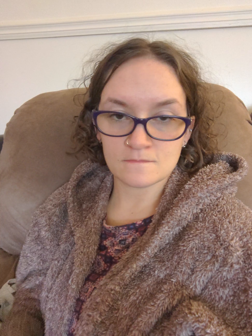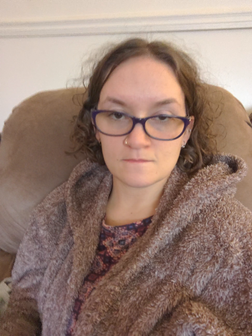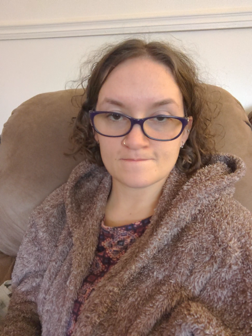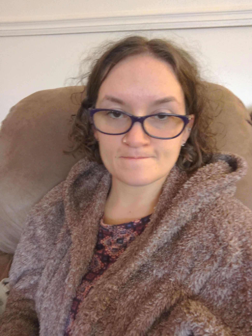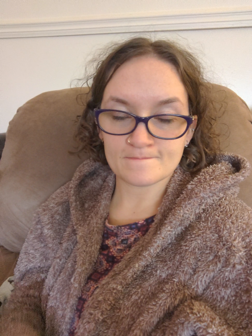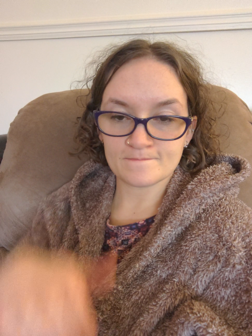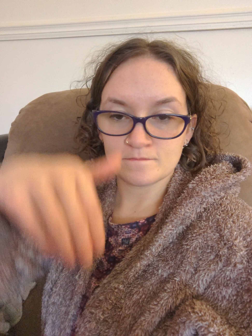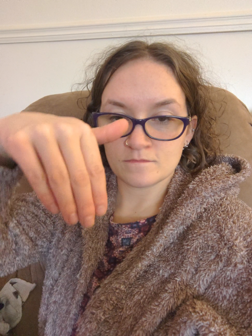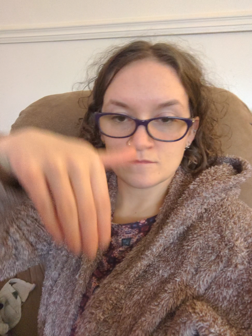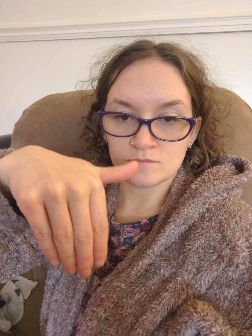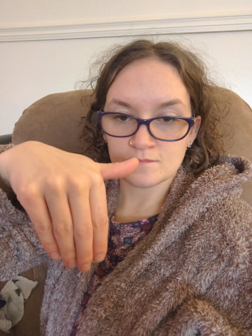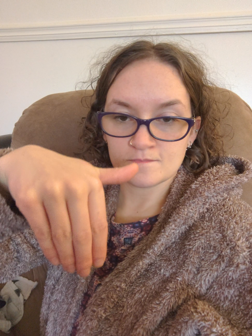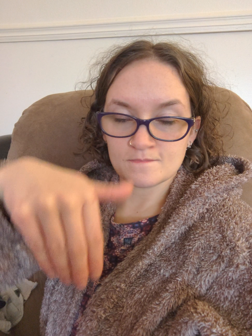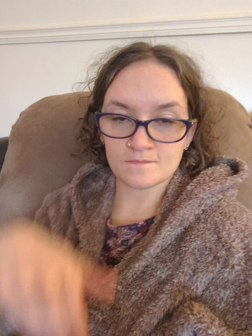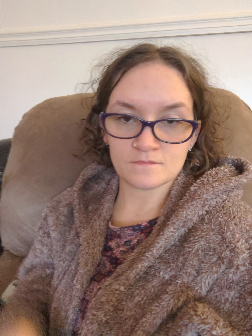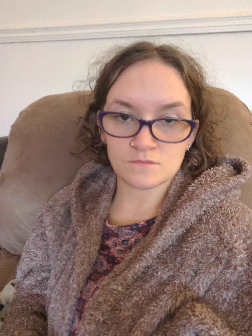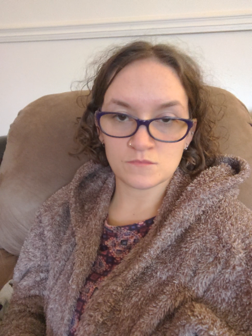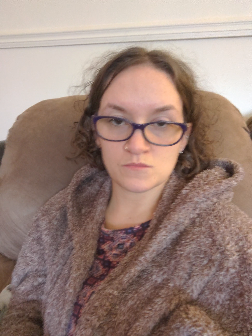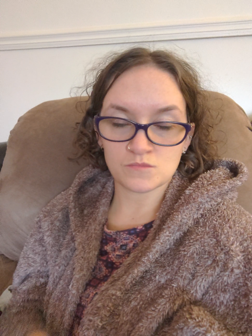night